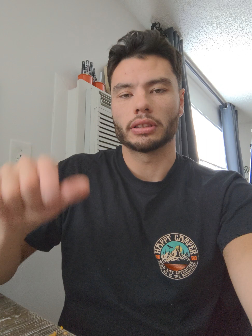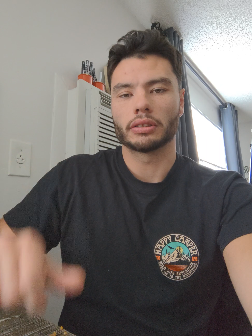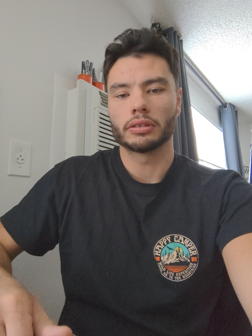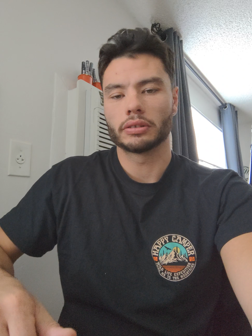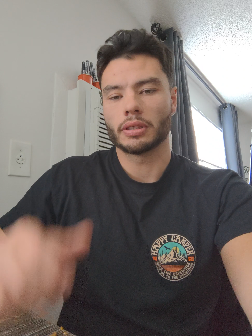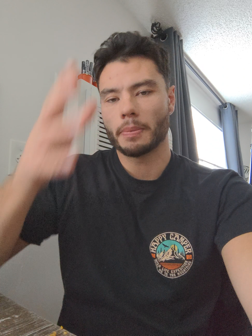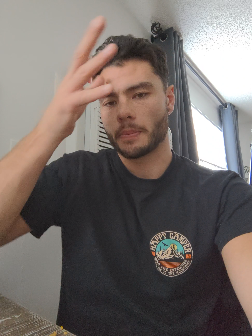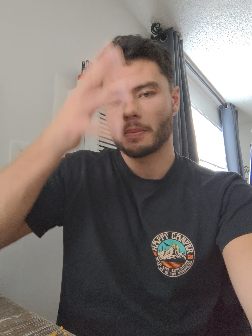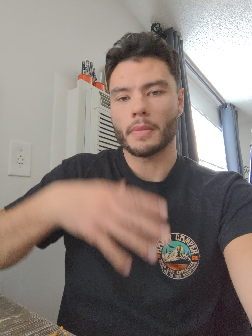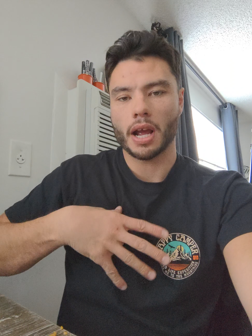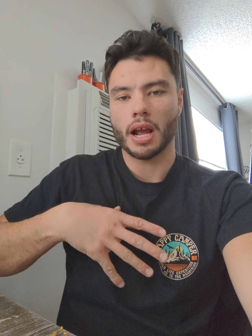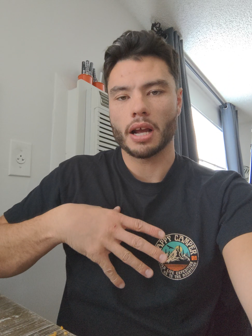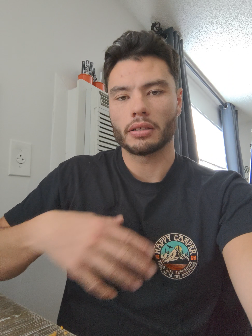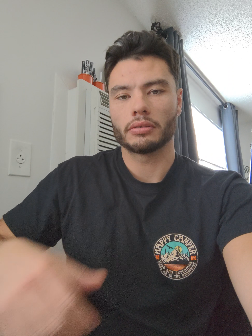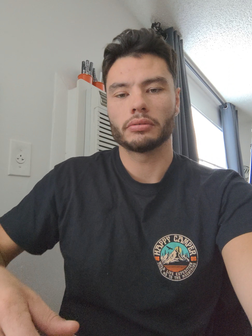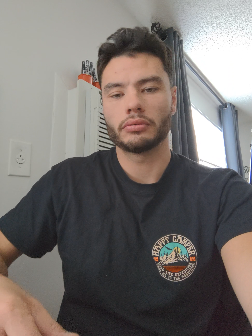man